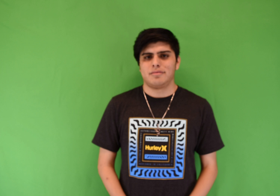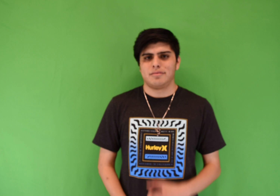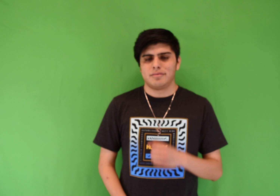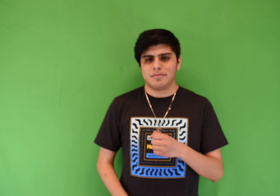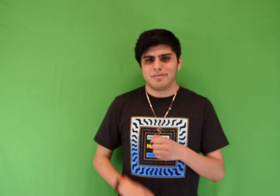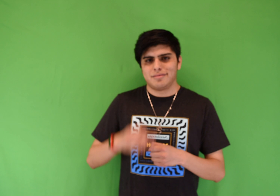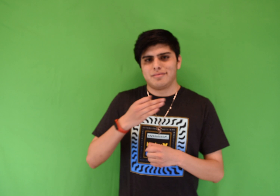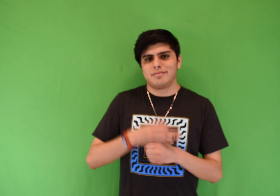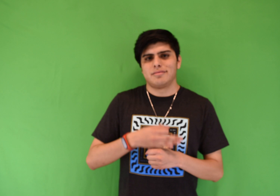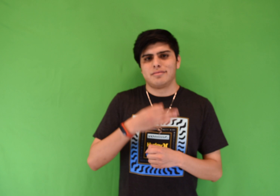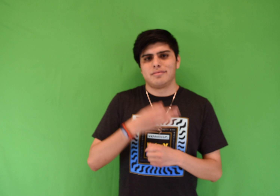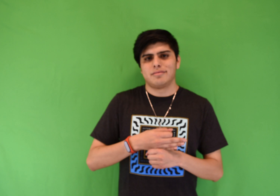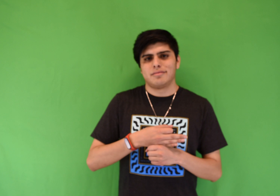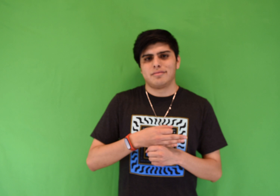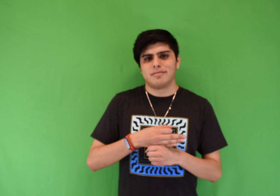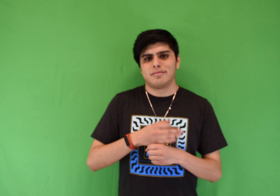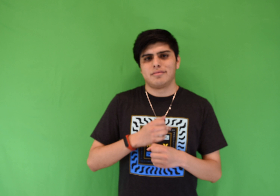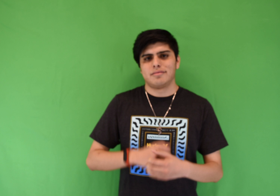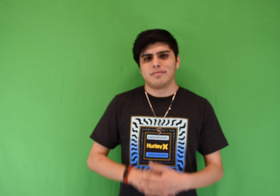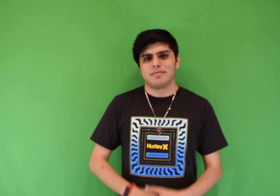ahora